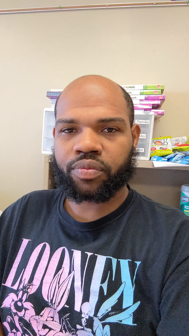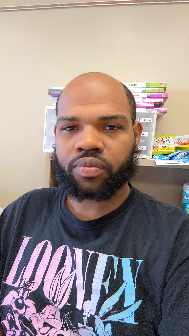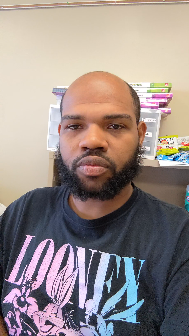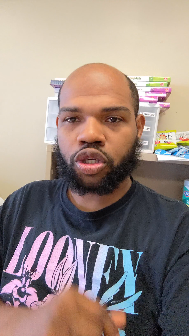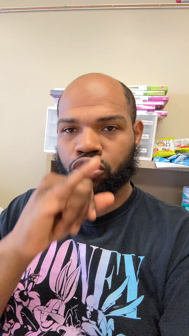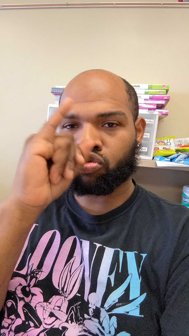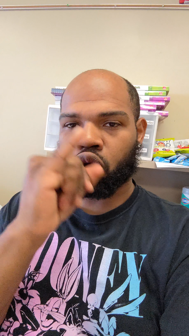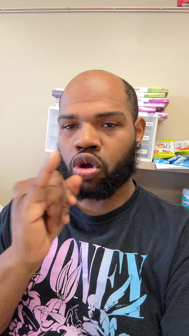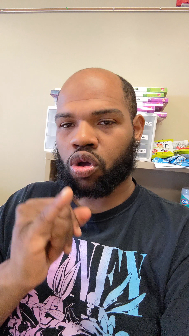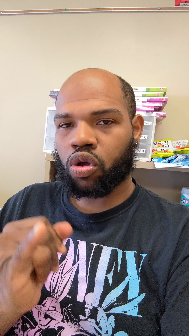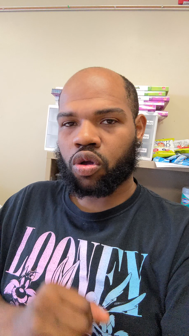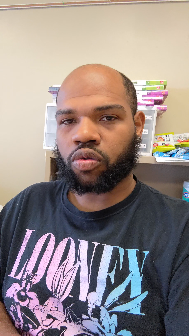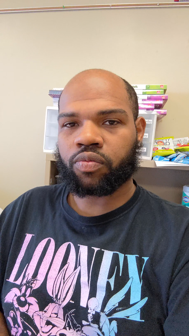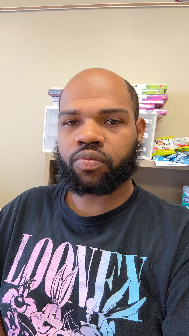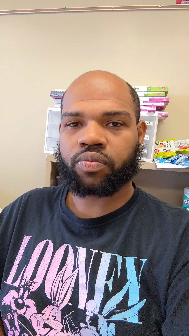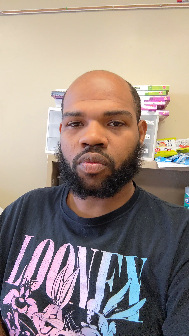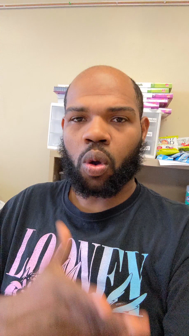draw